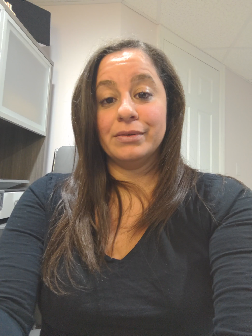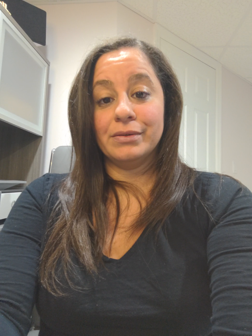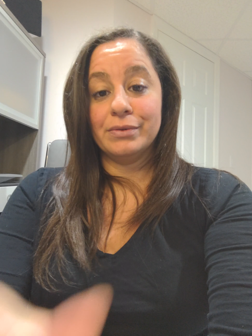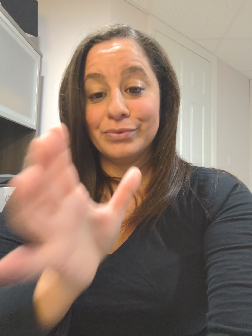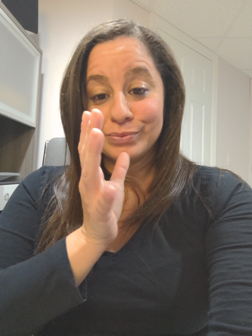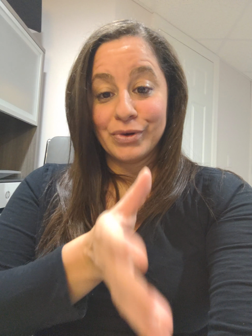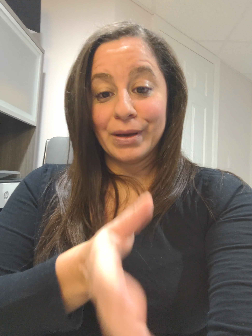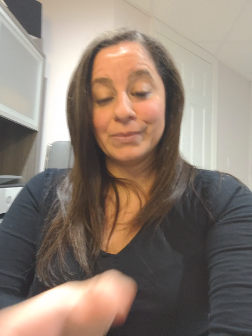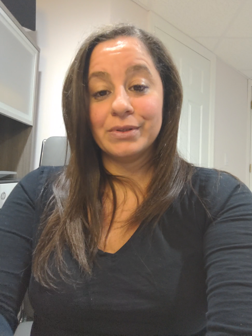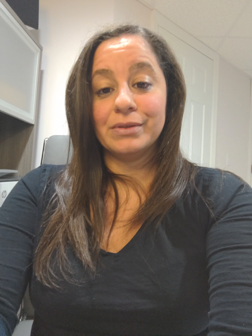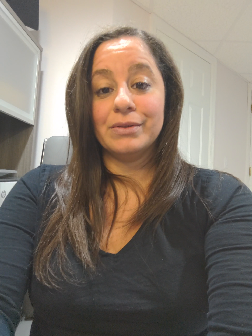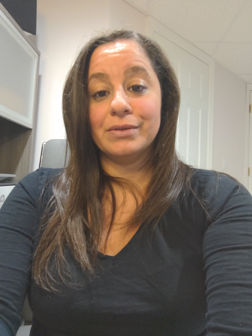grandma